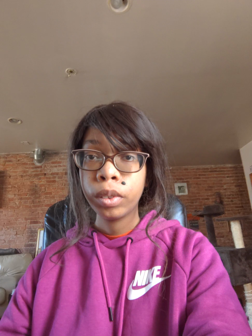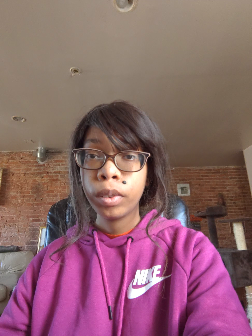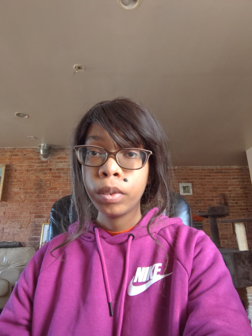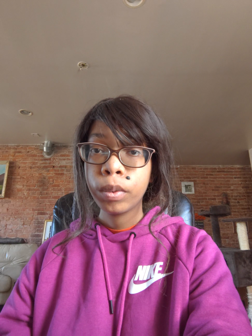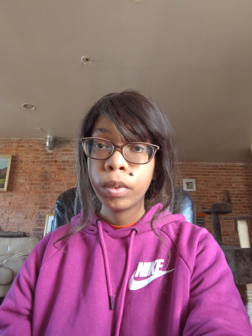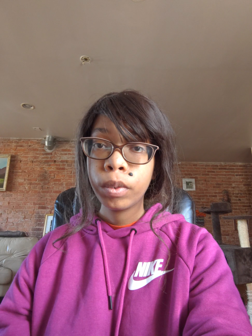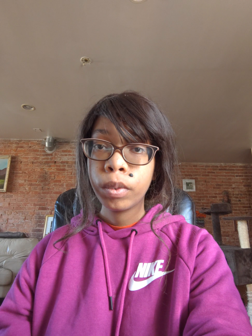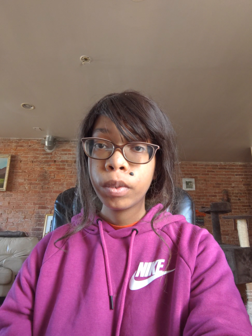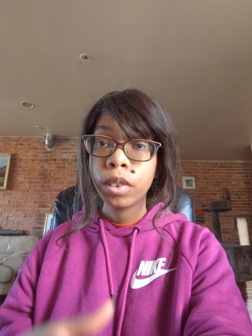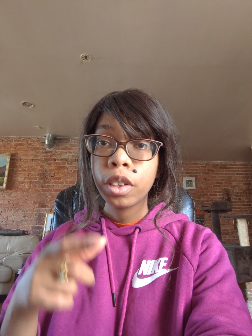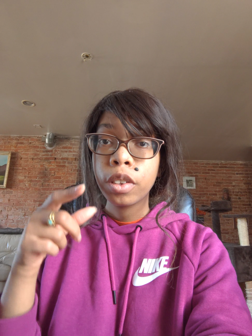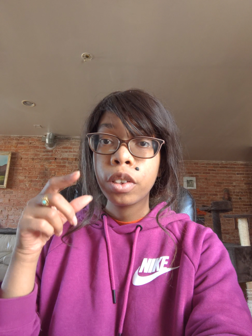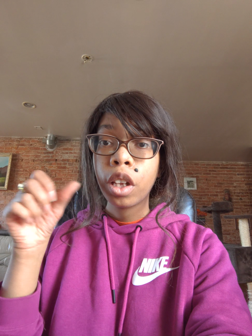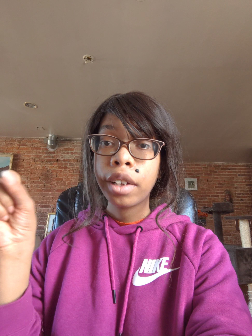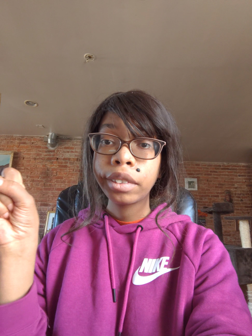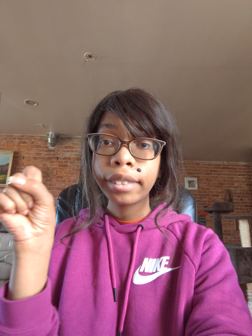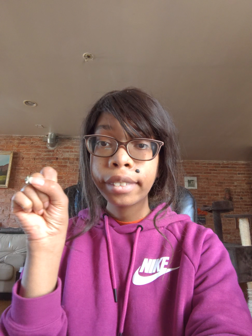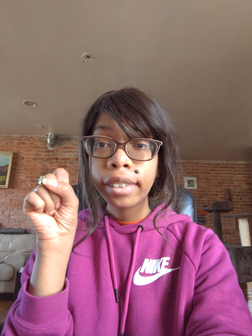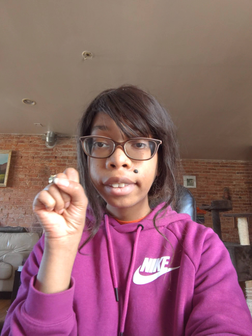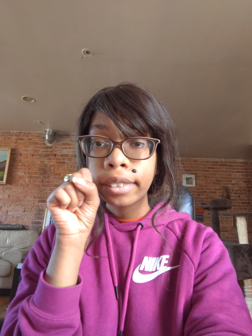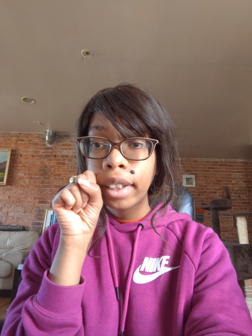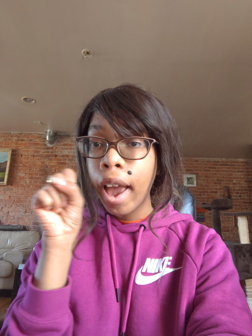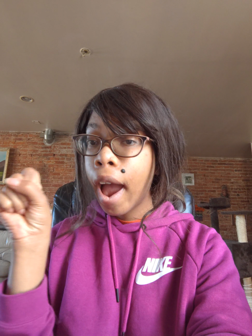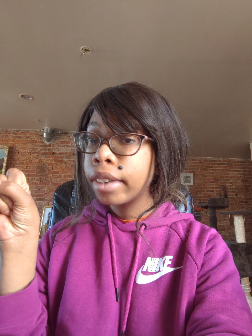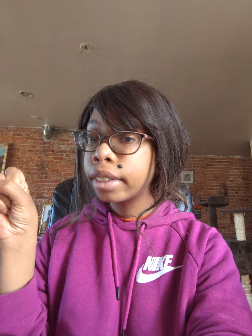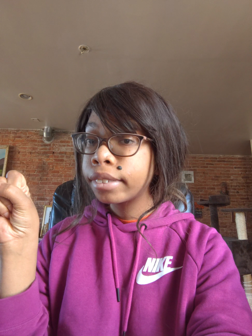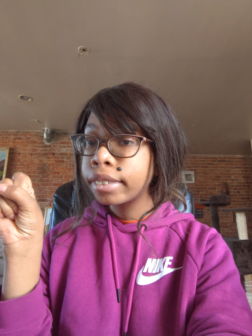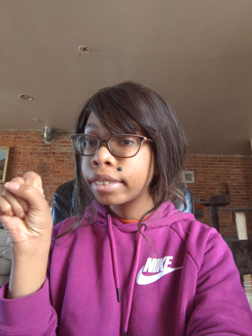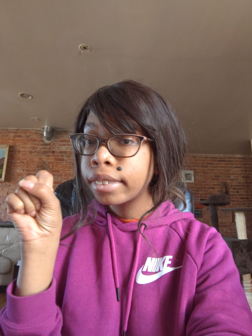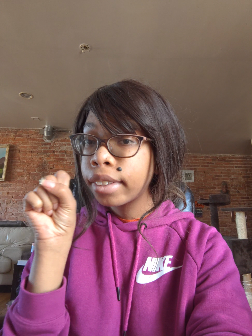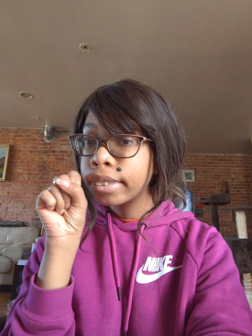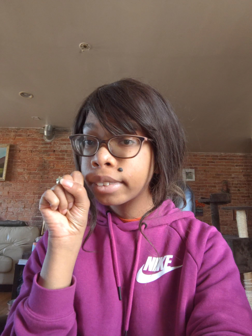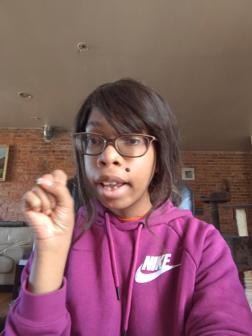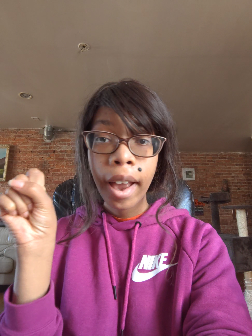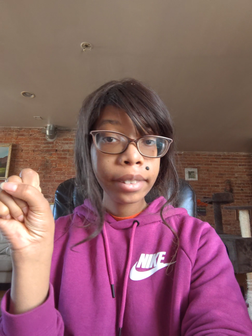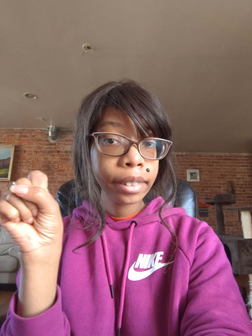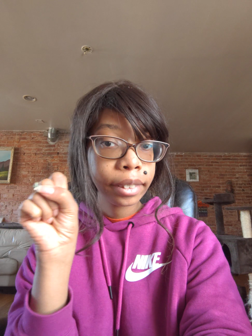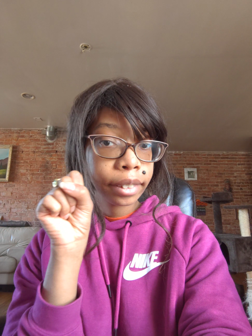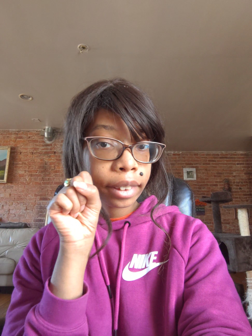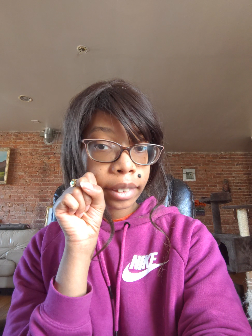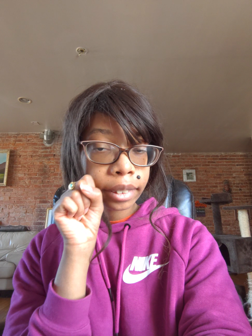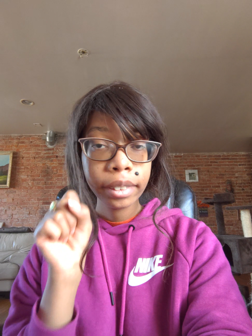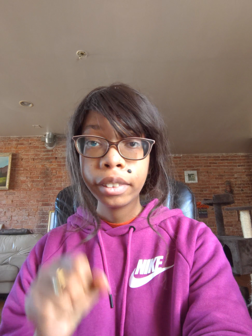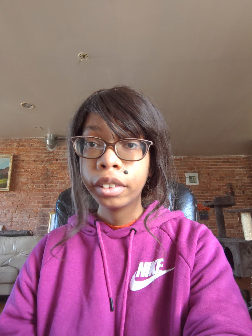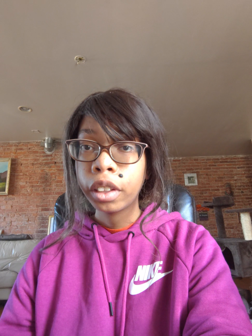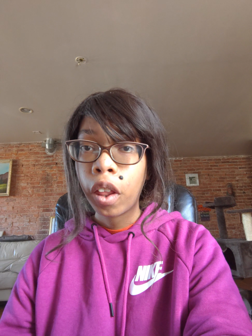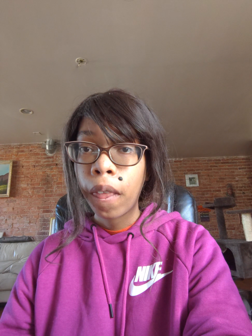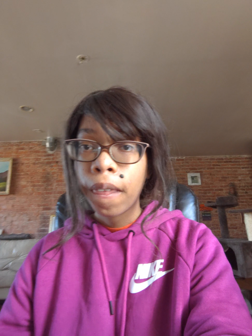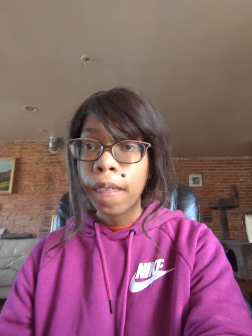carrot